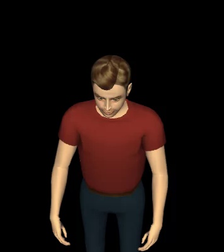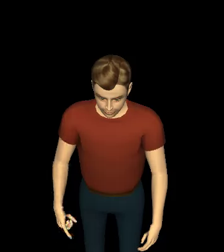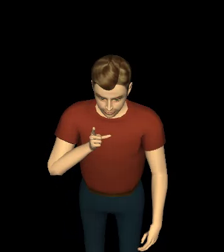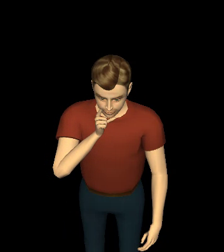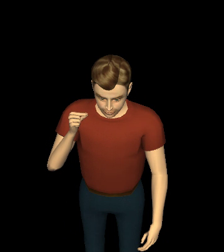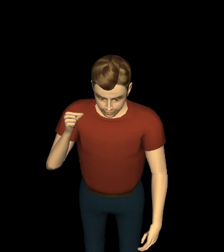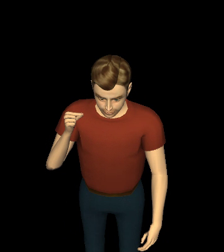رجل